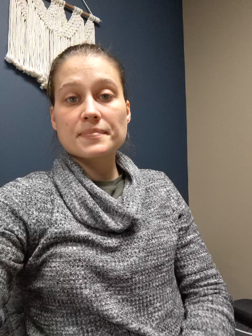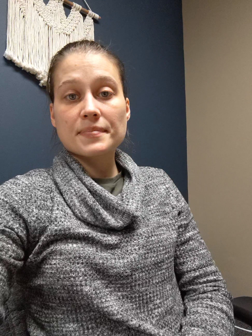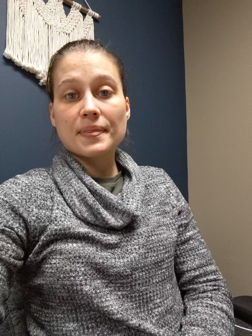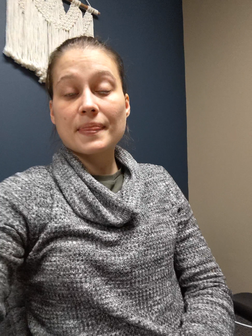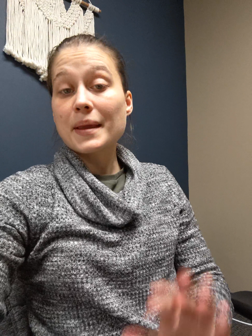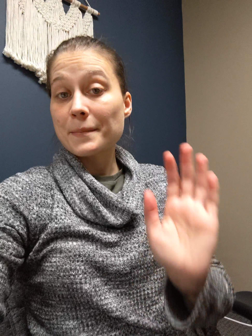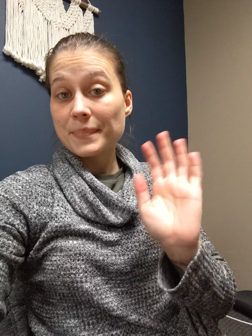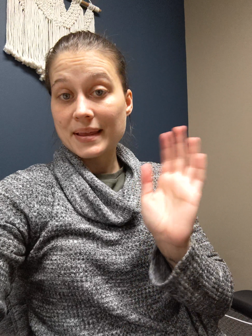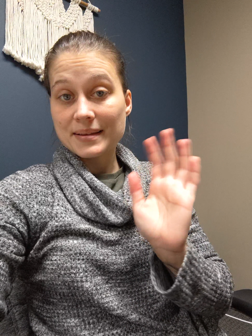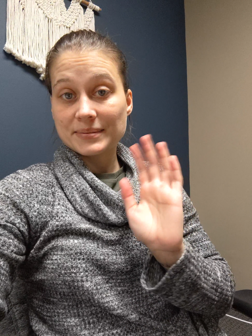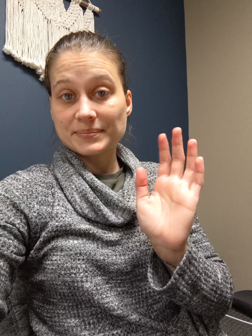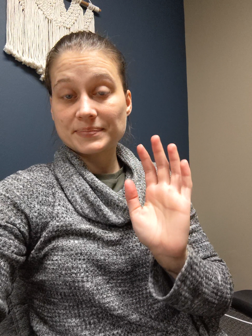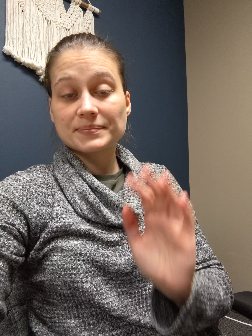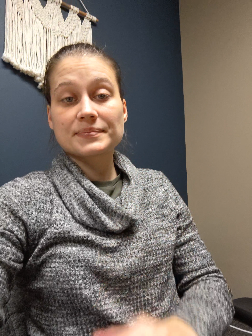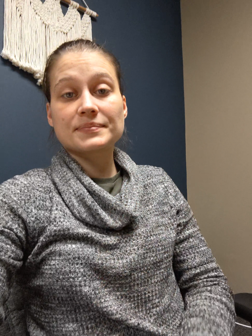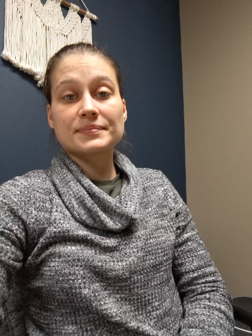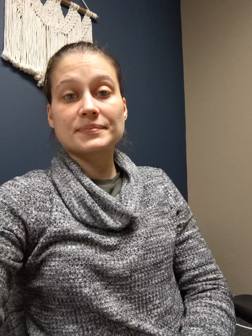bye